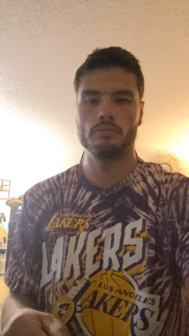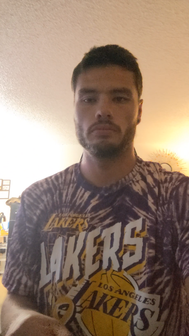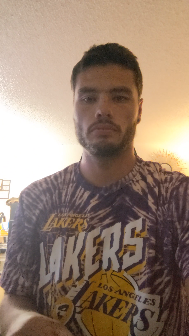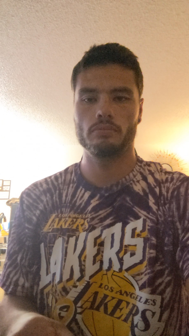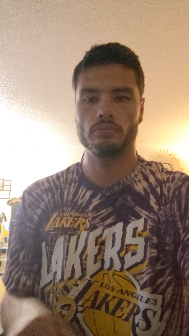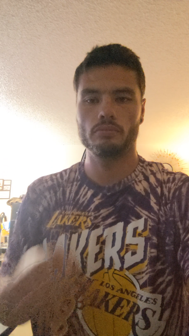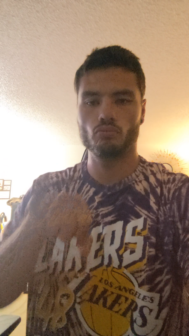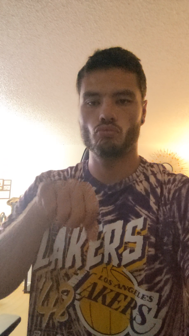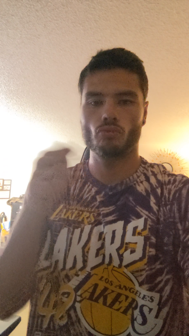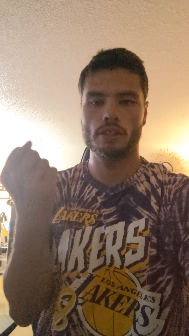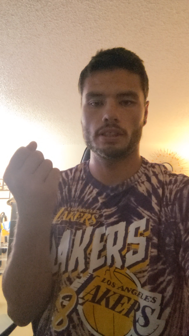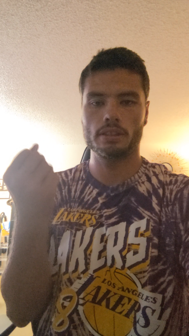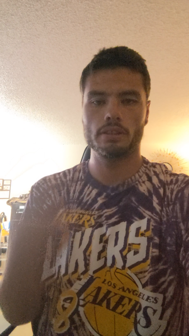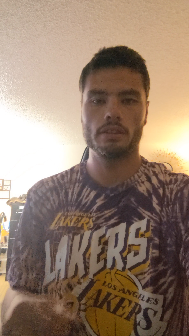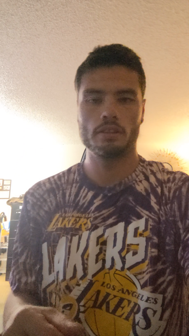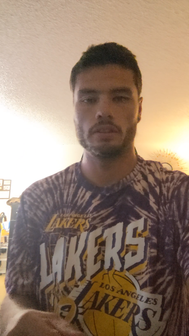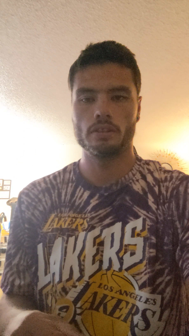break